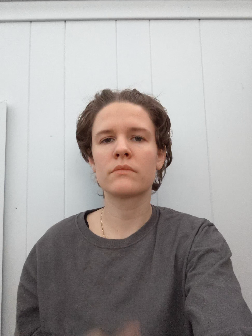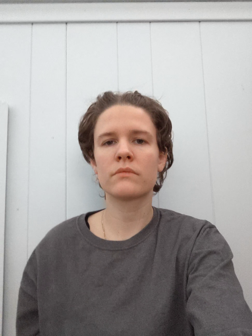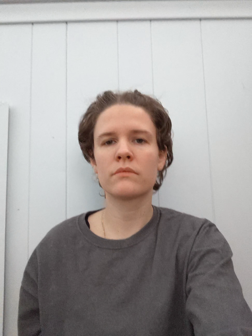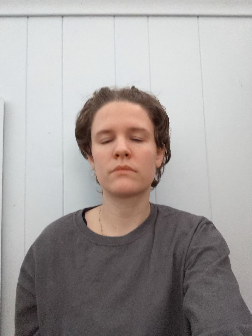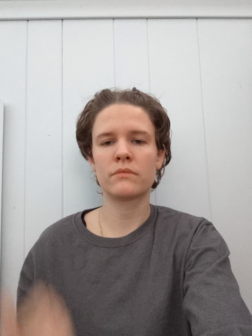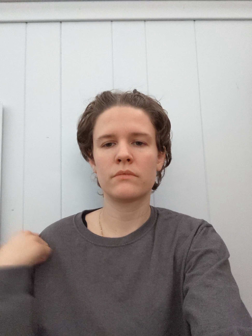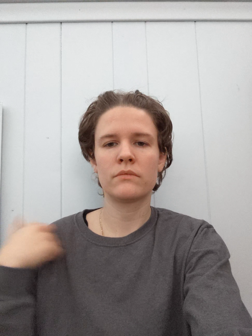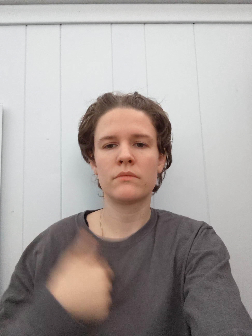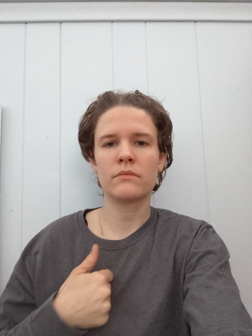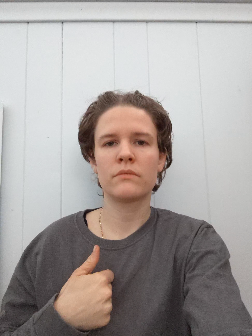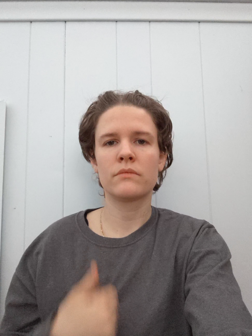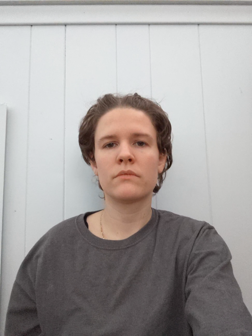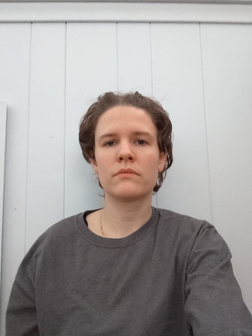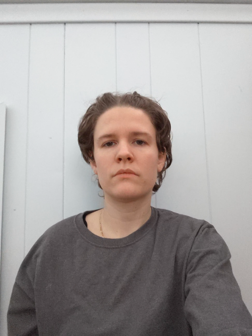jacket